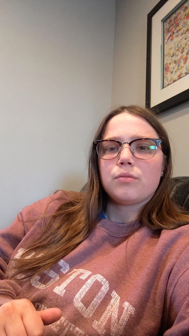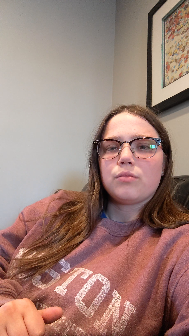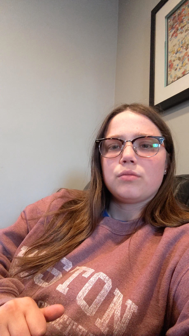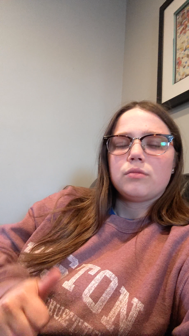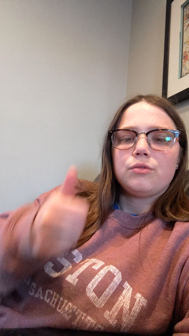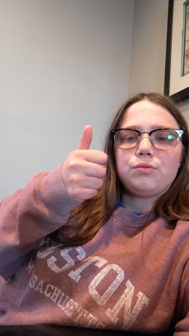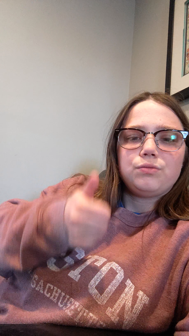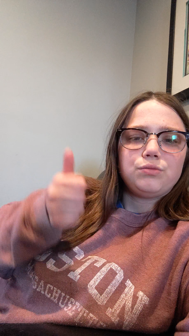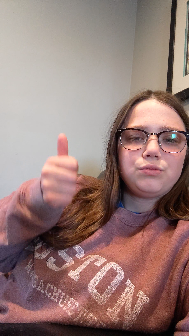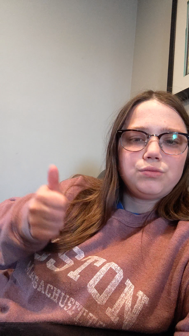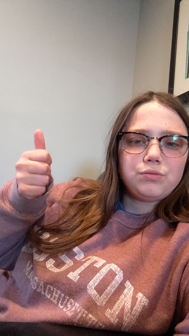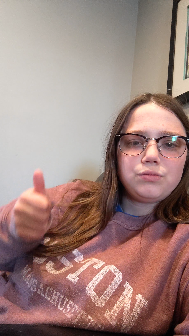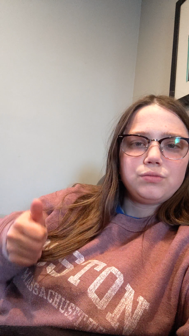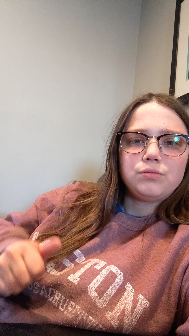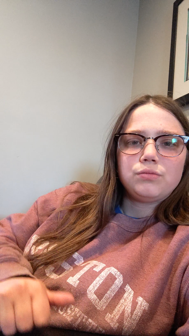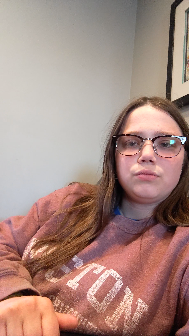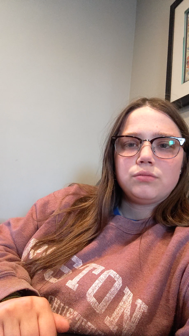each